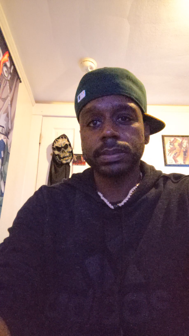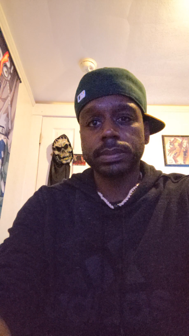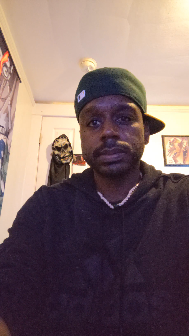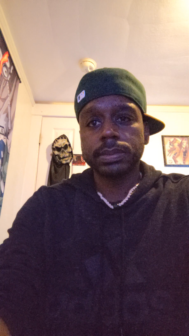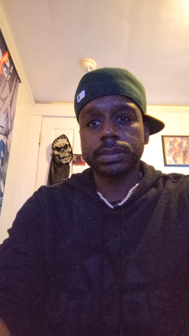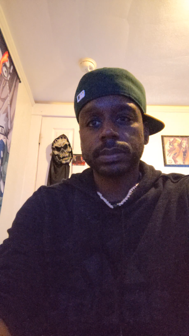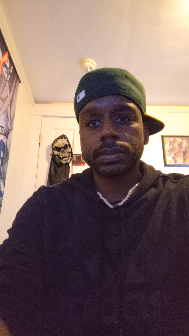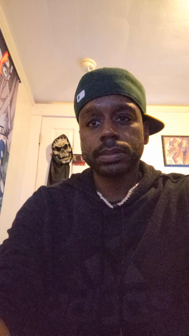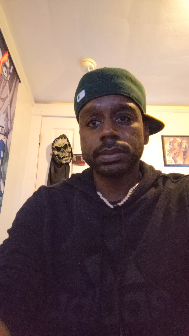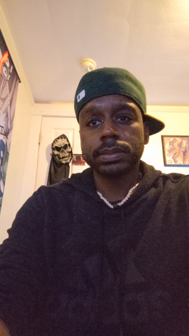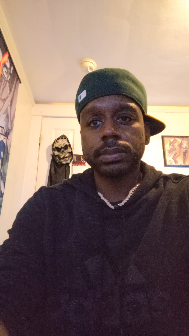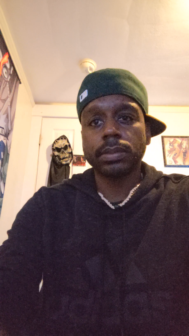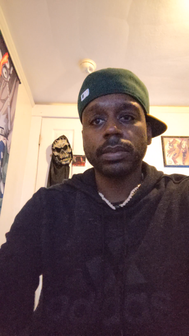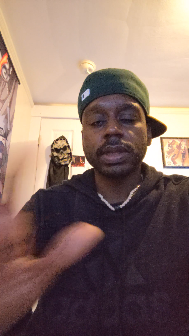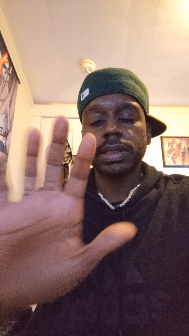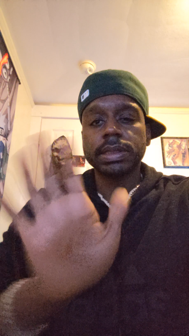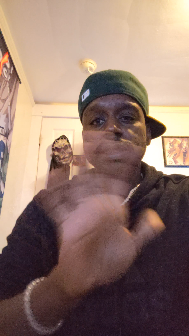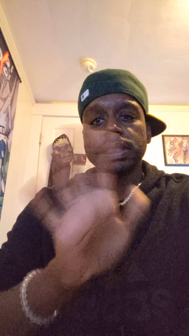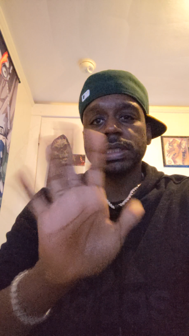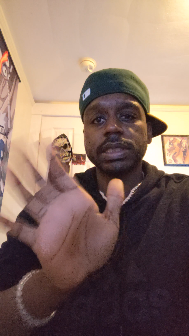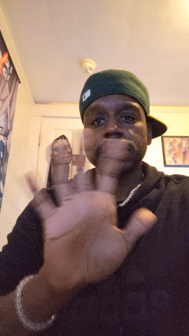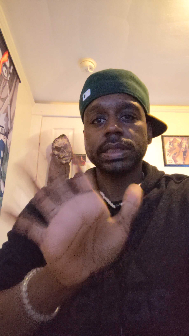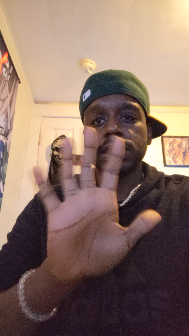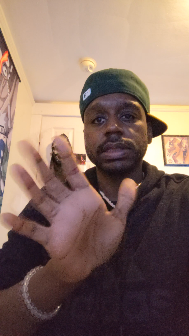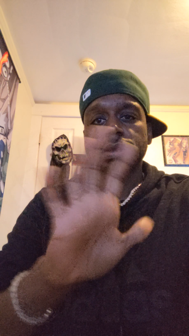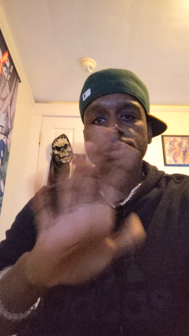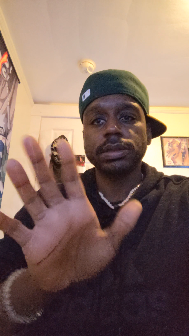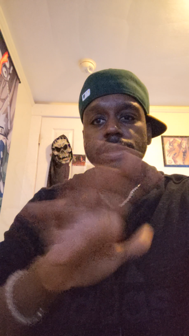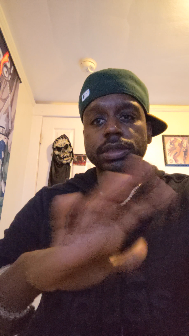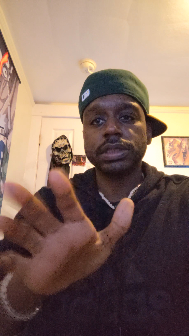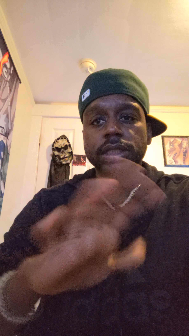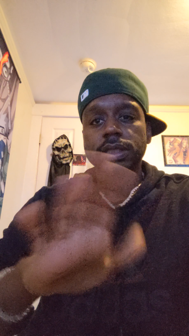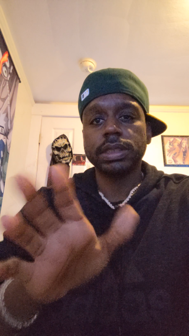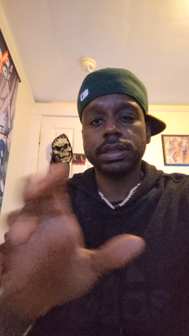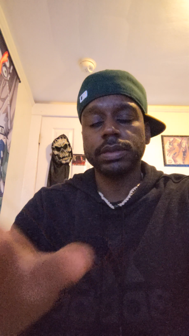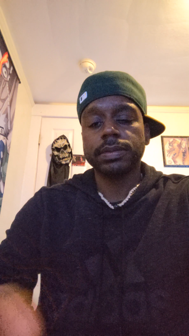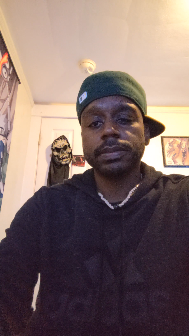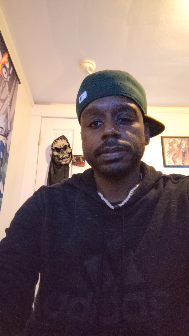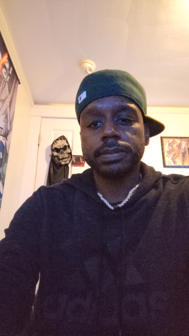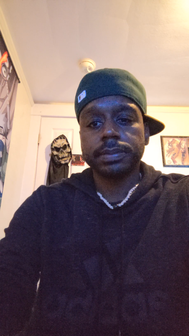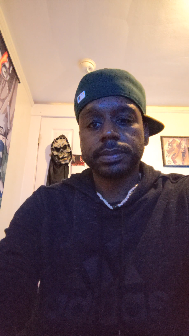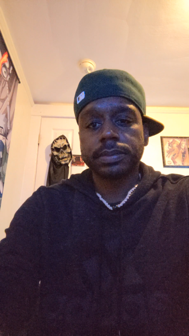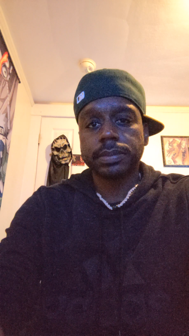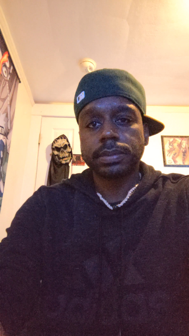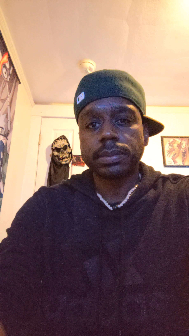cheese